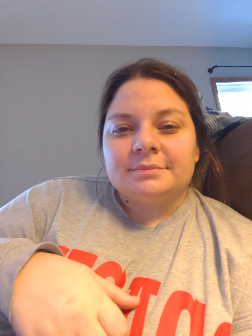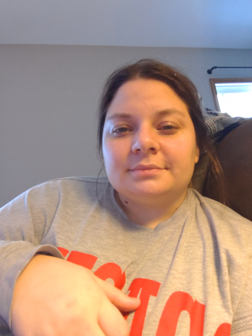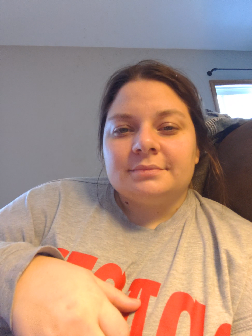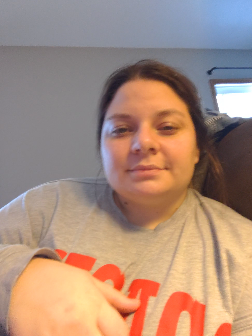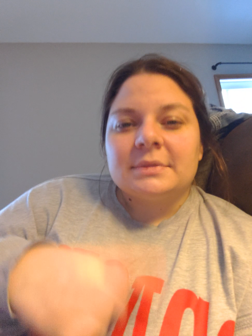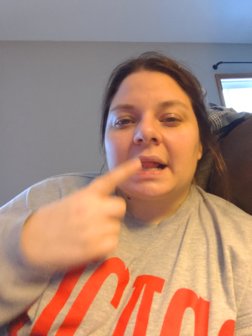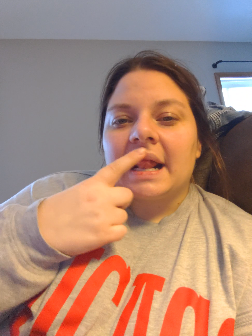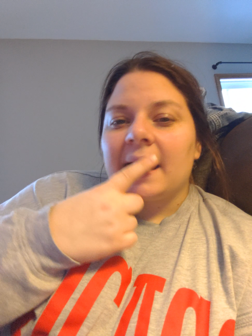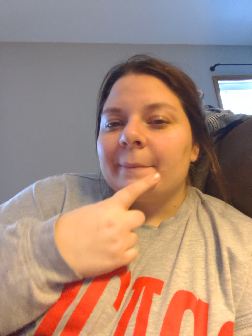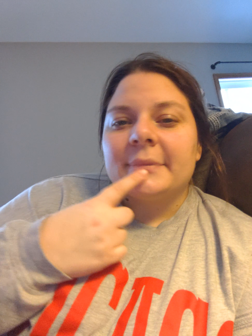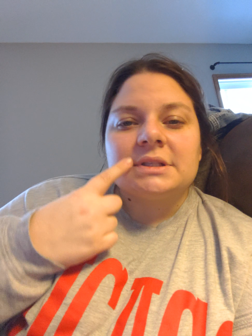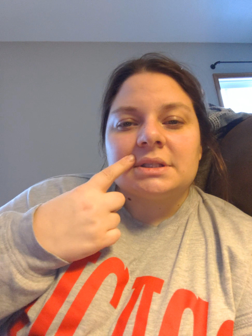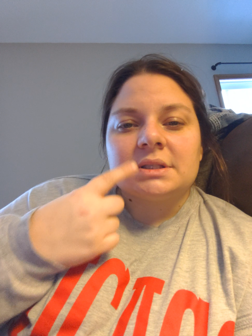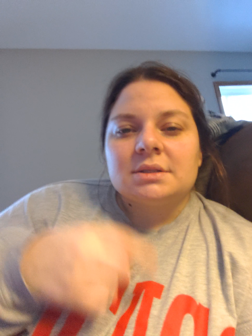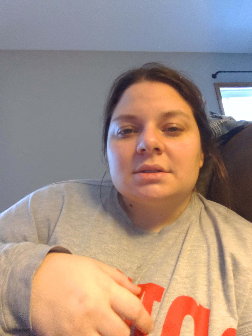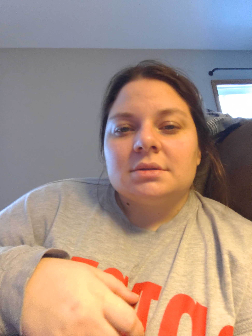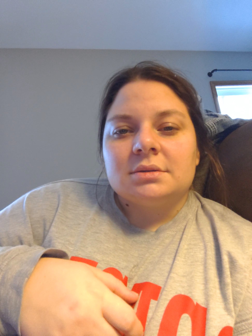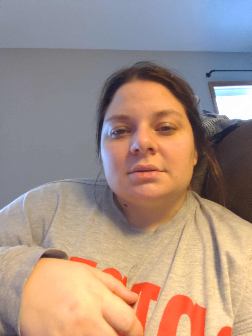lips